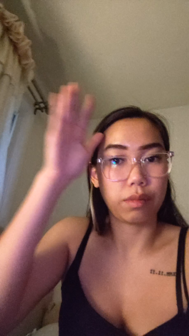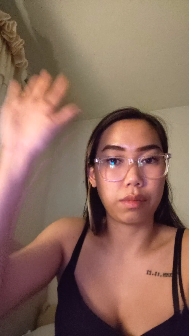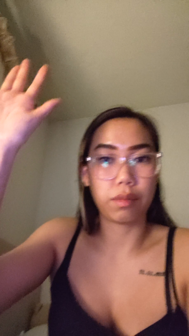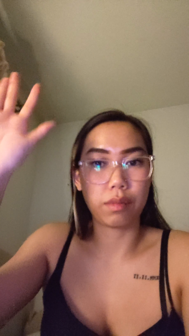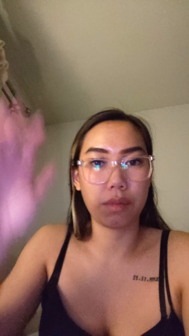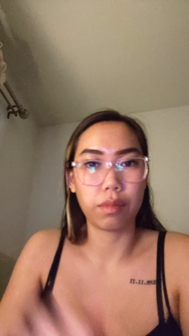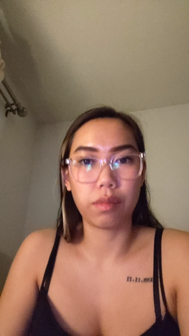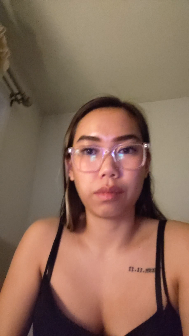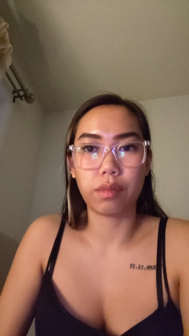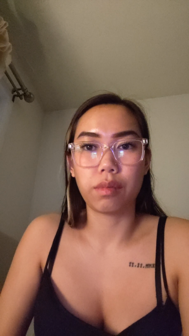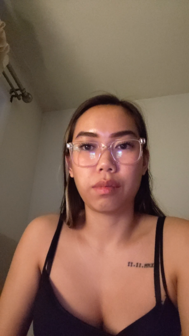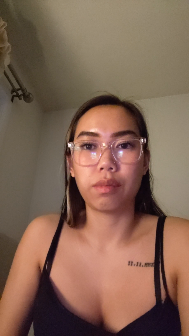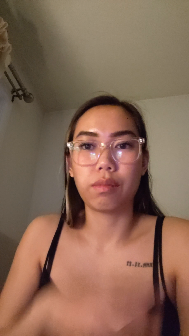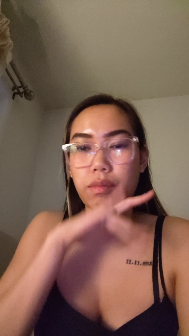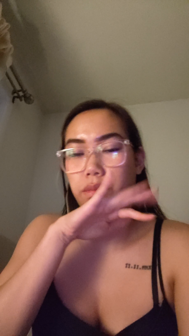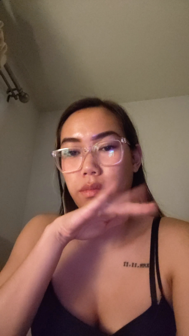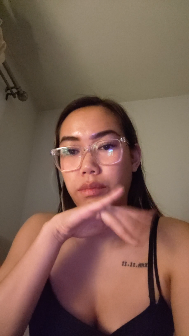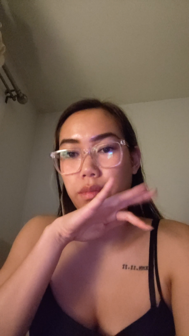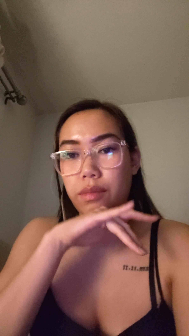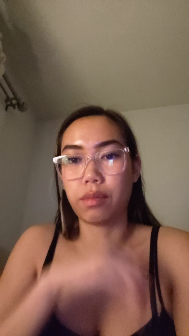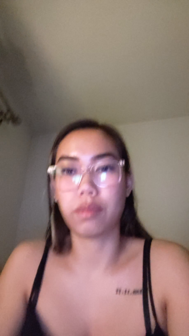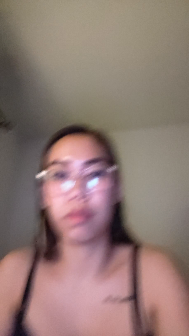naughty